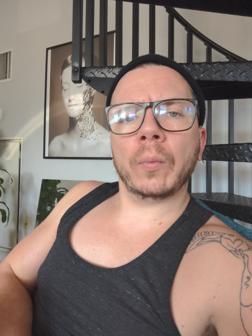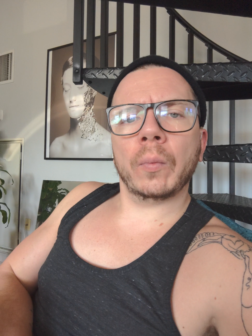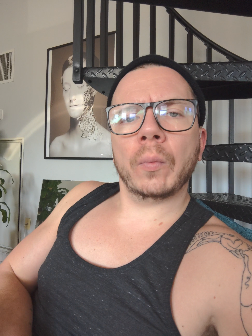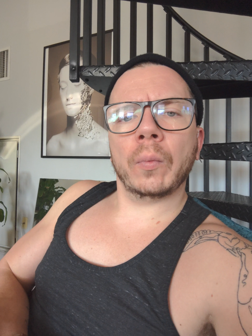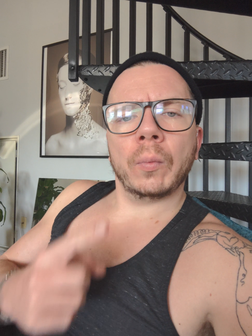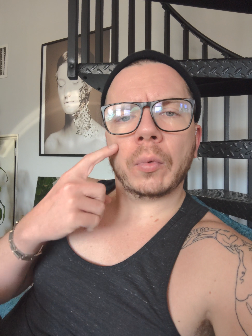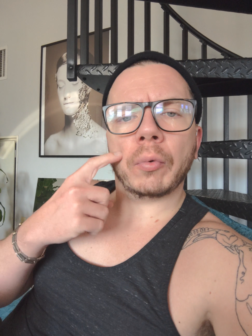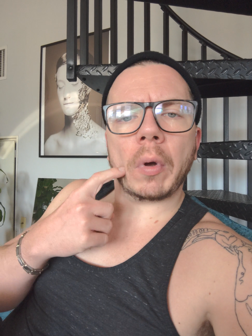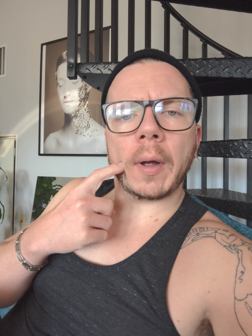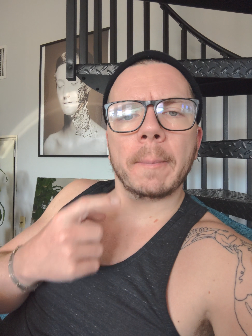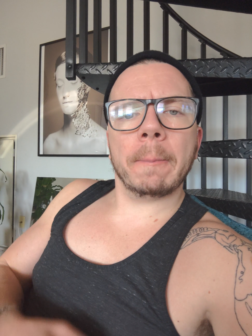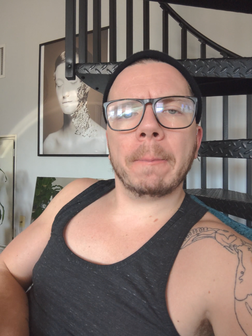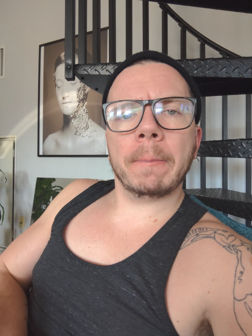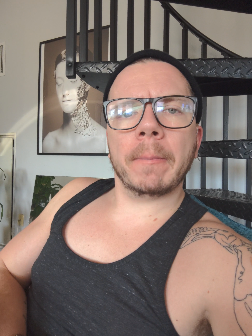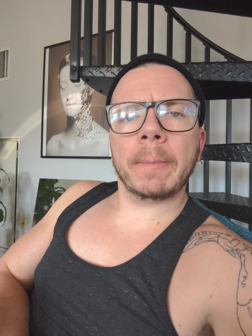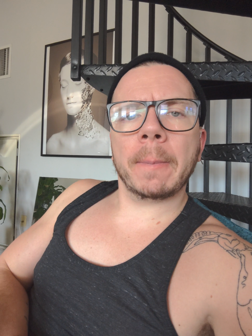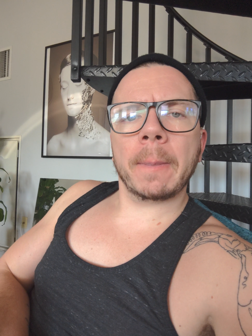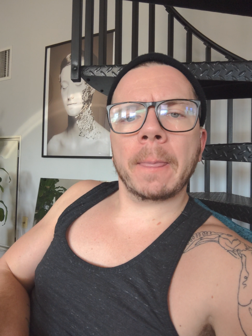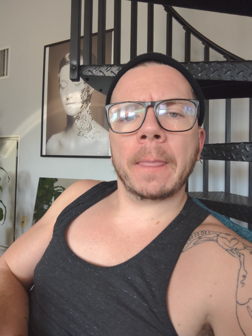cry